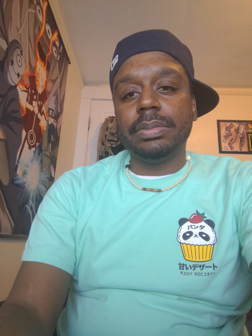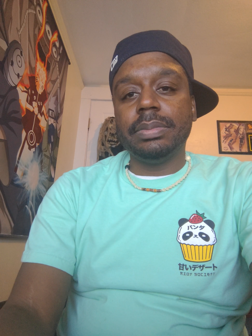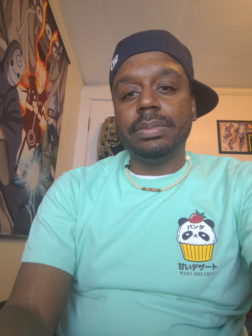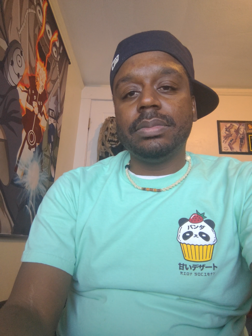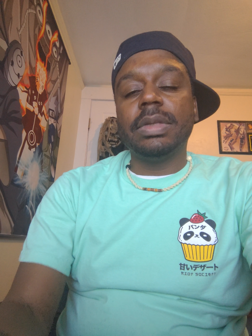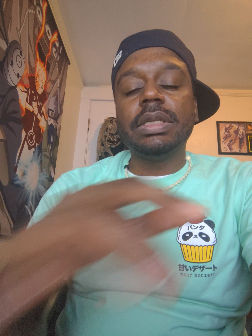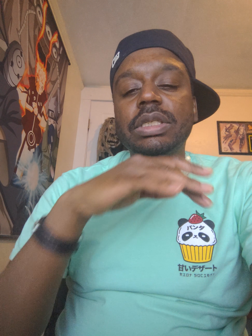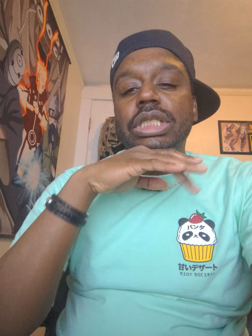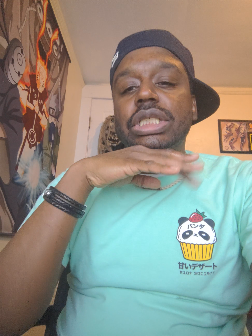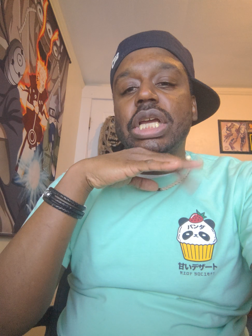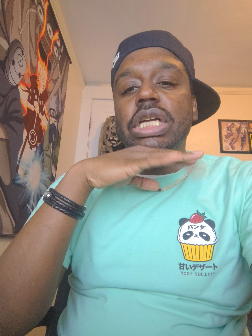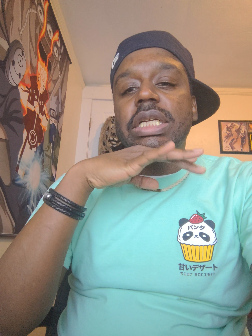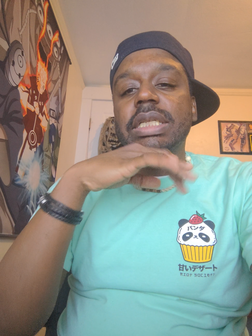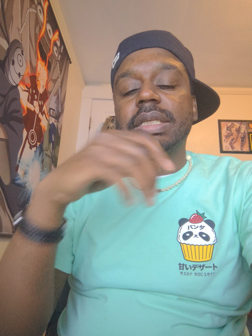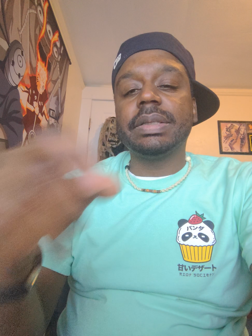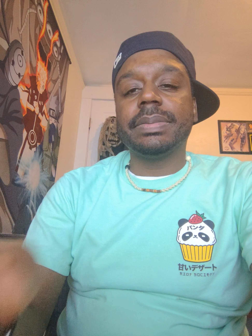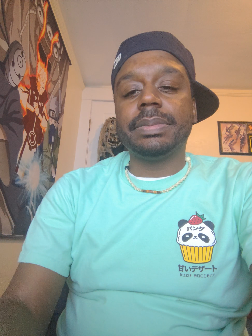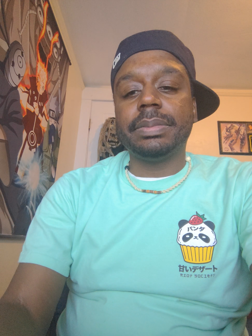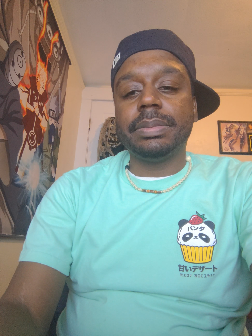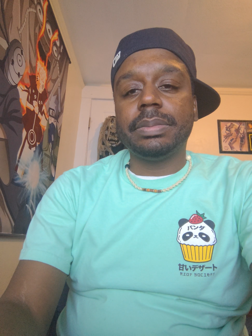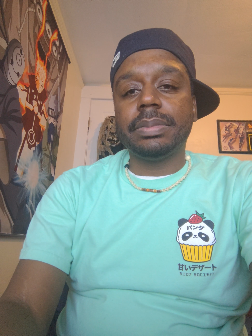dirty